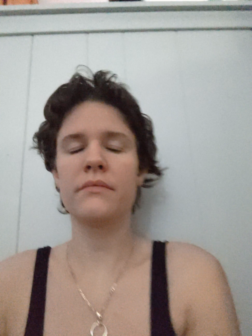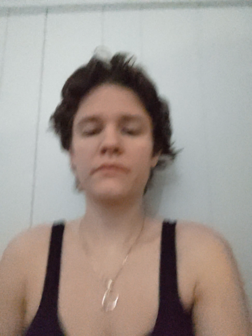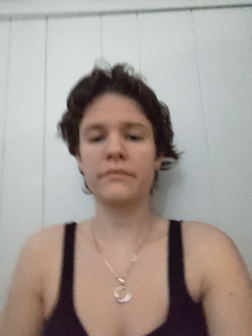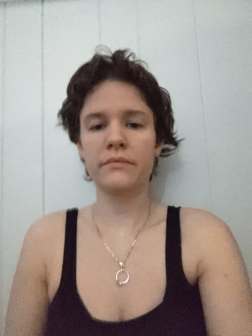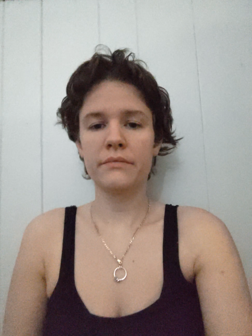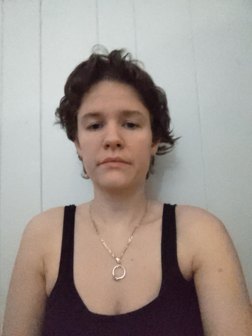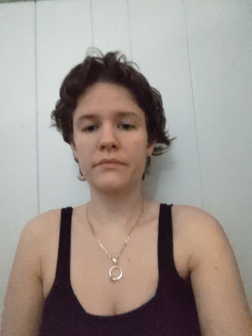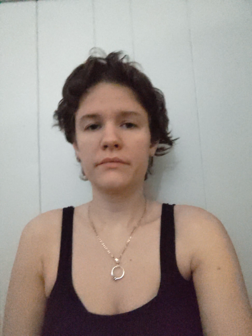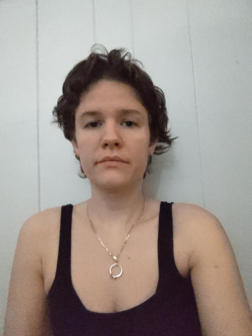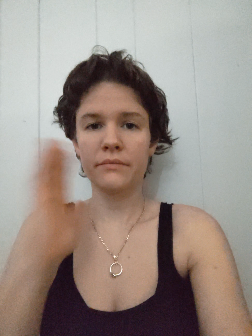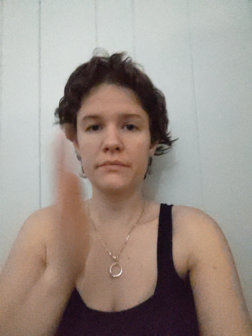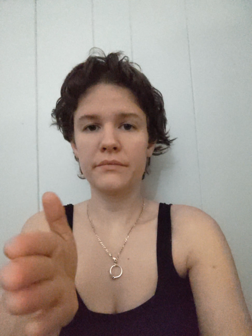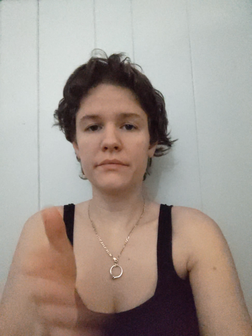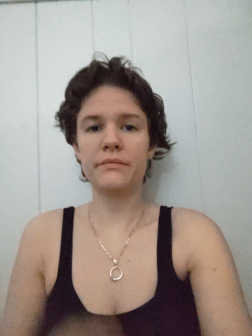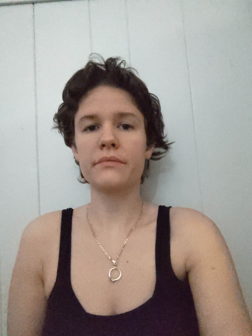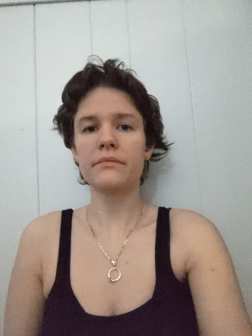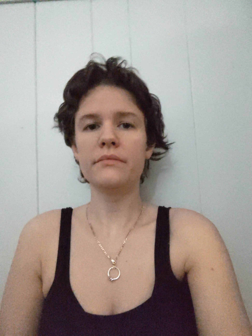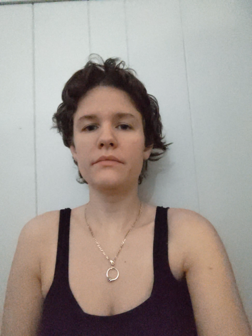will